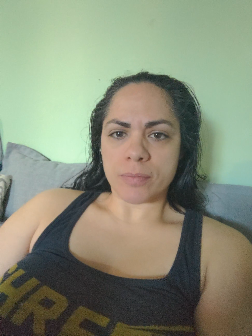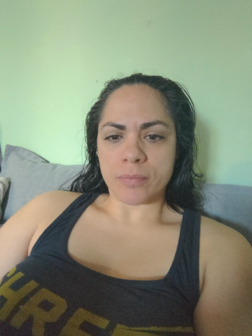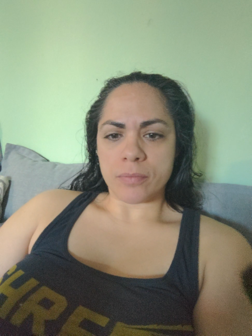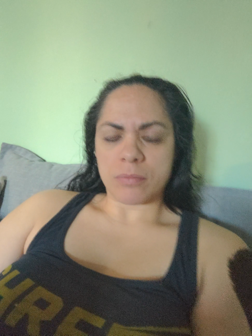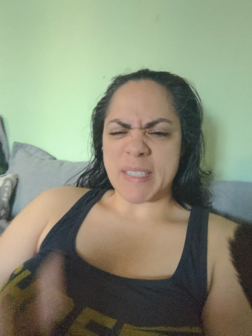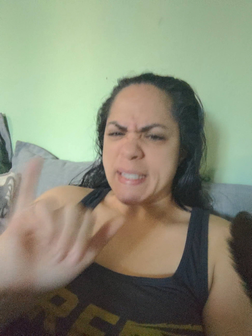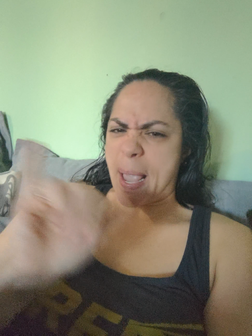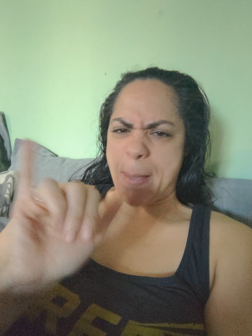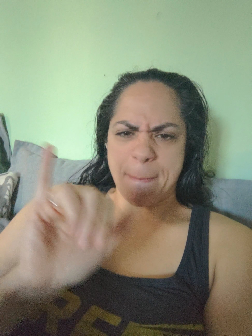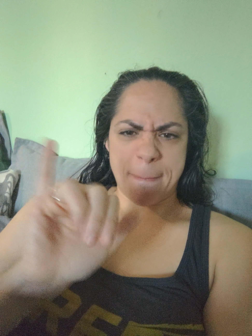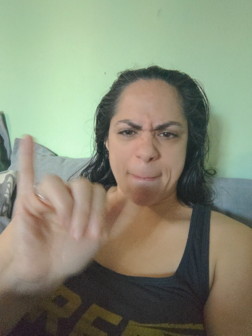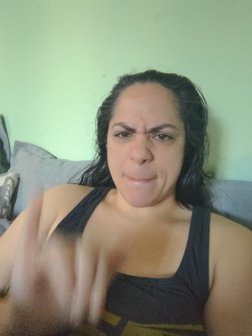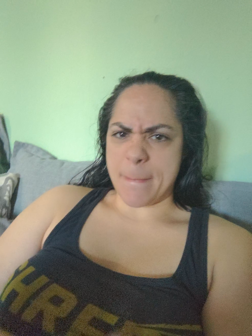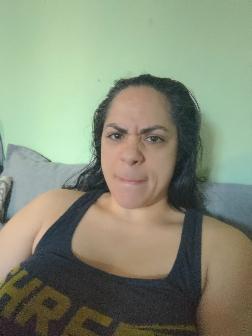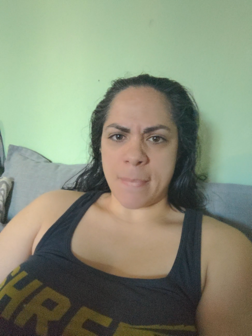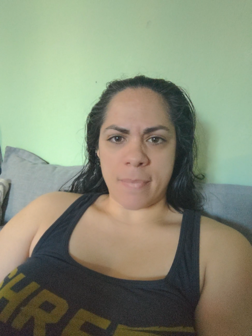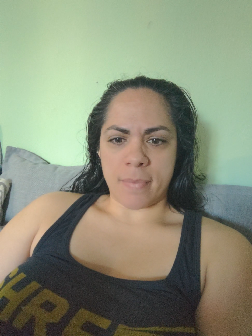same